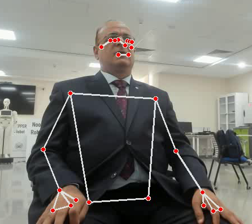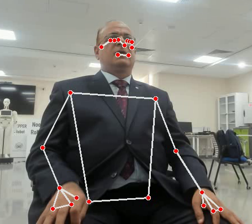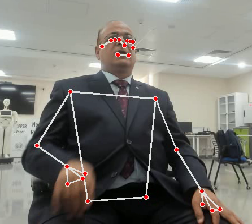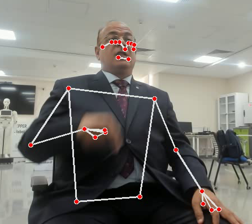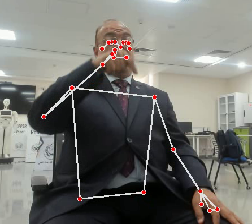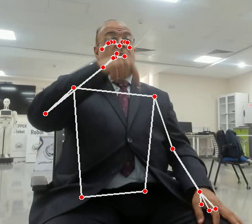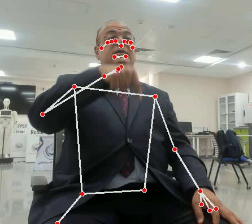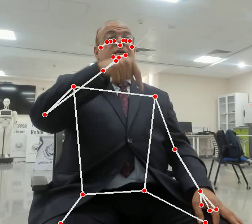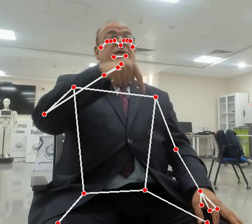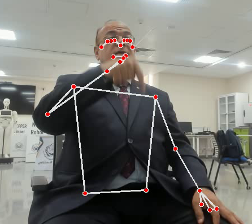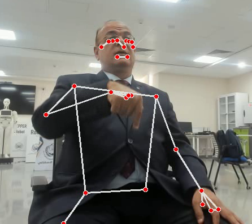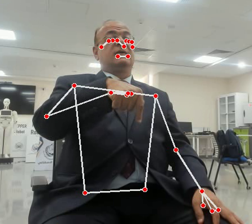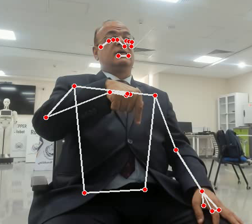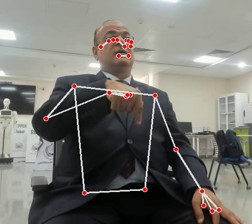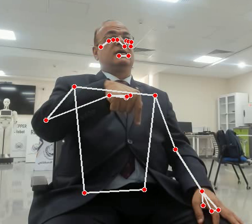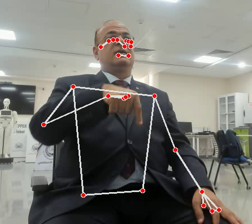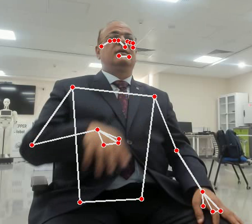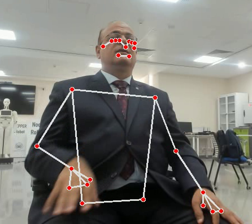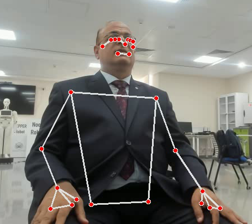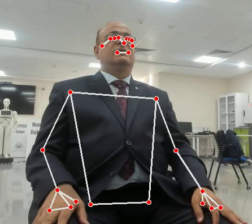delwaty